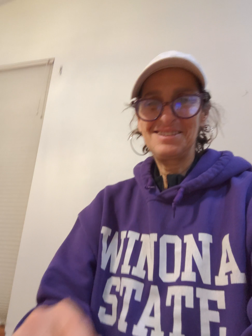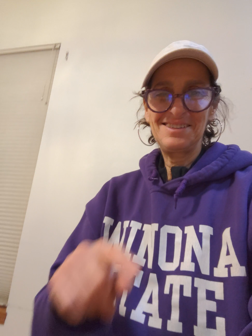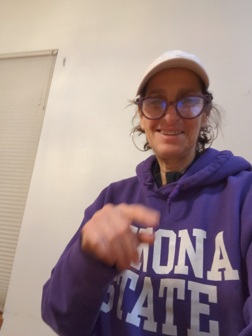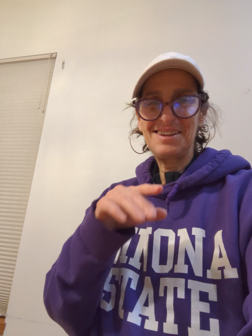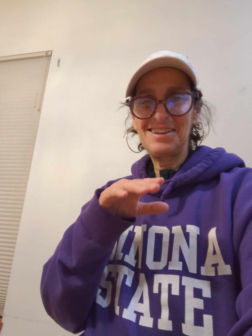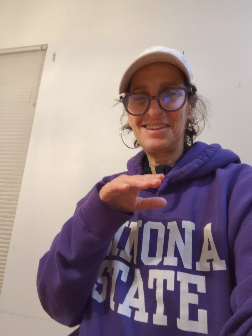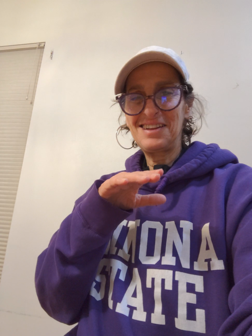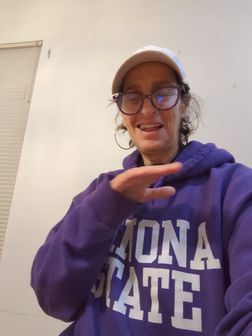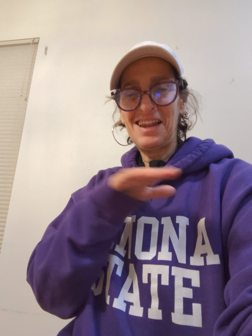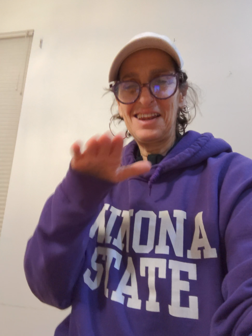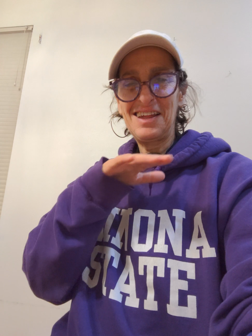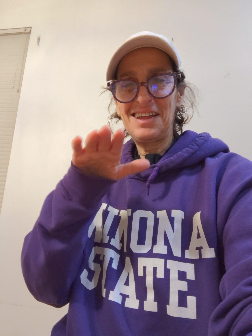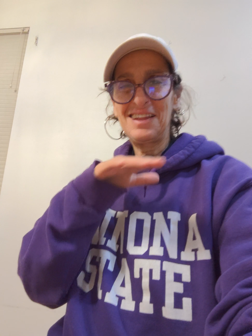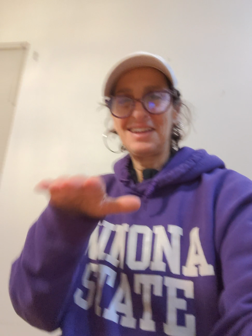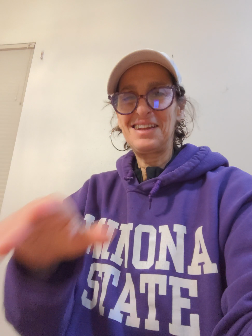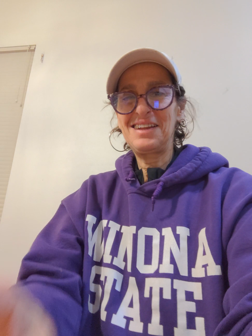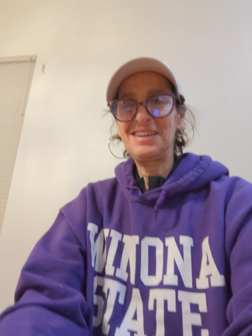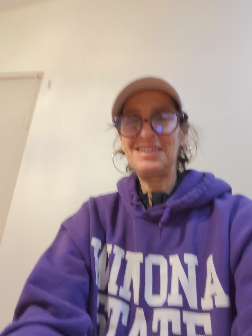clean